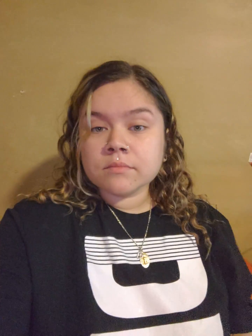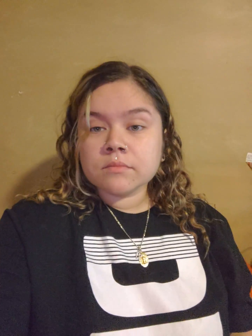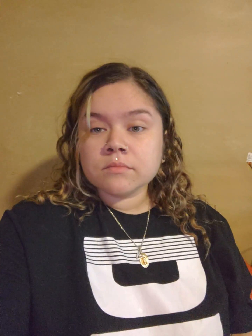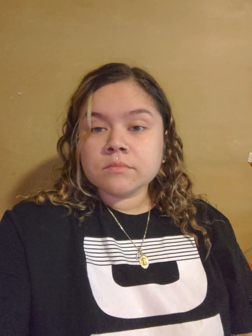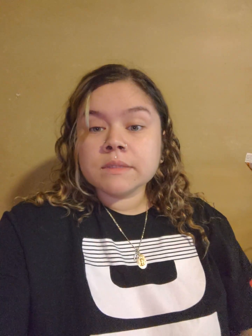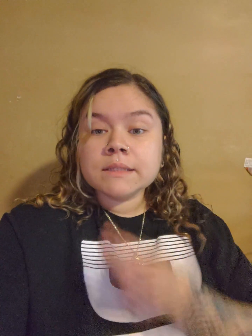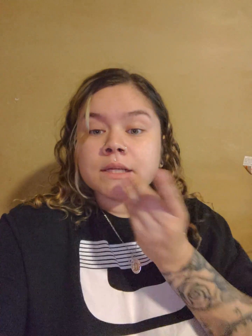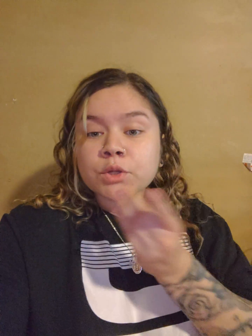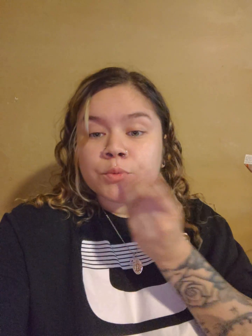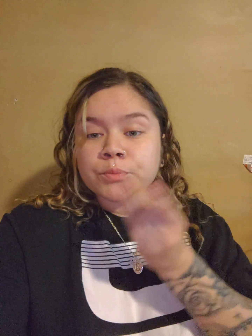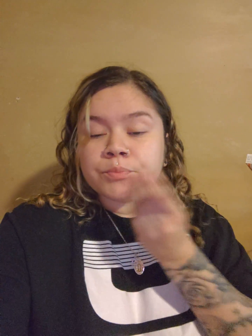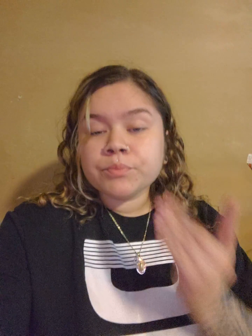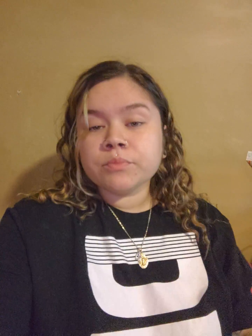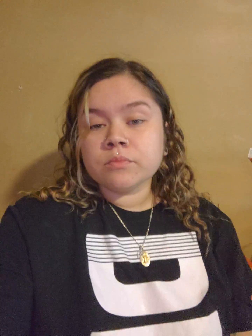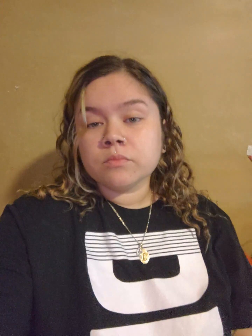dinner